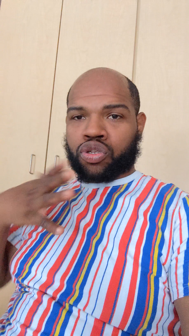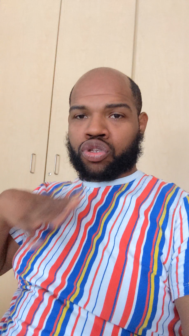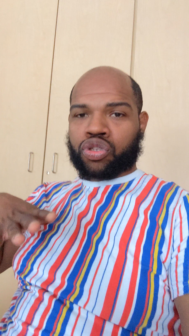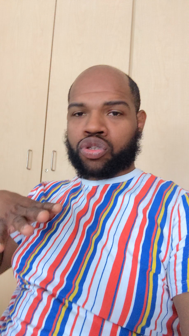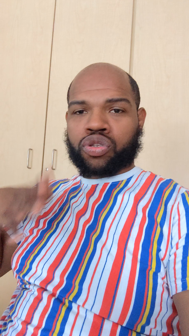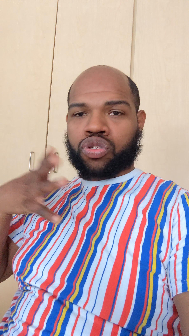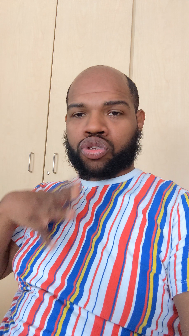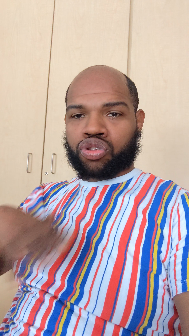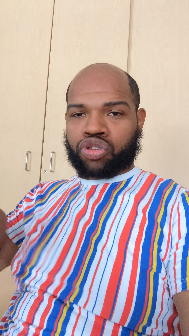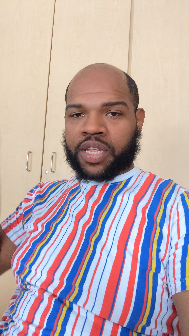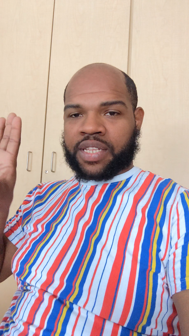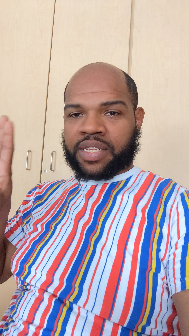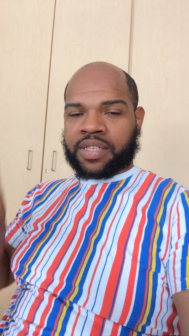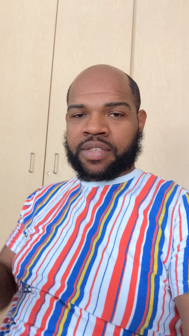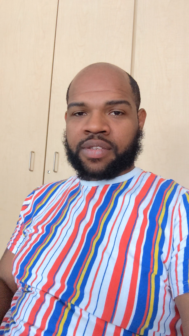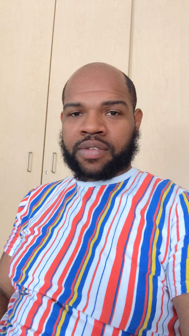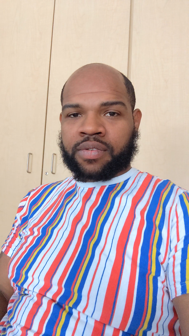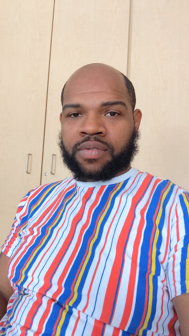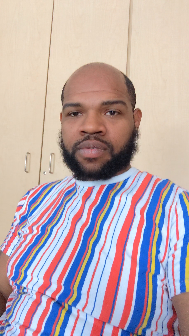dress